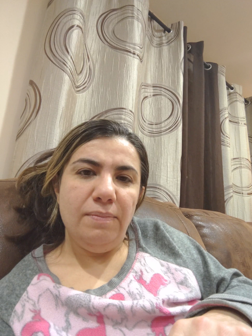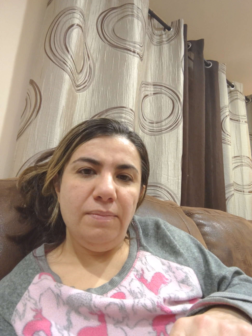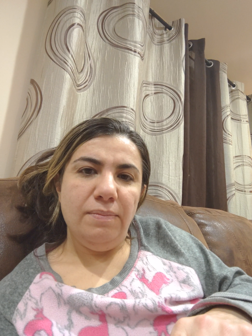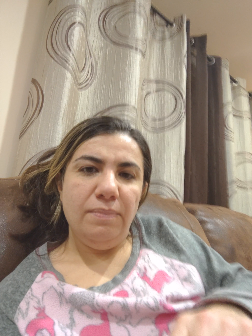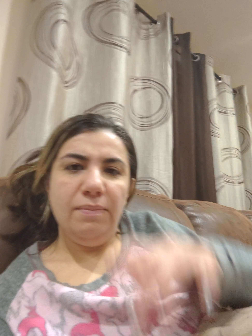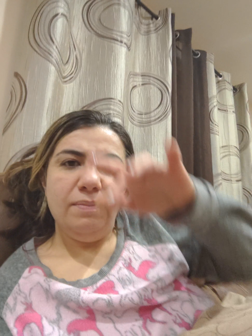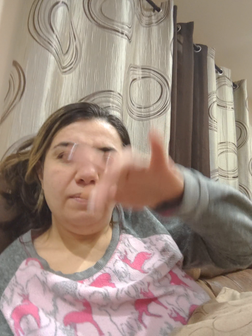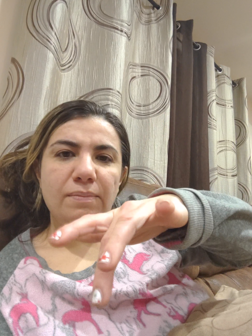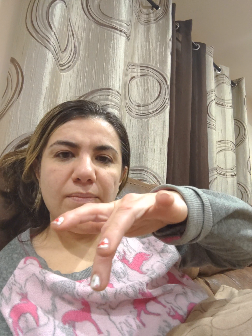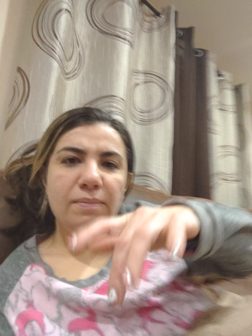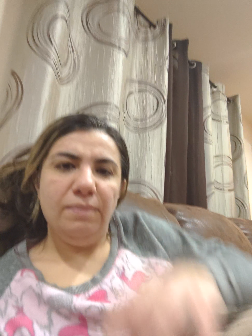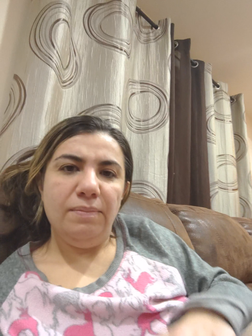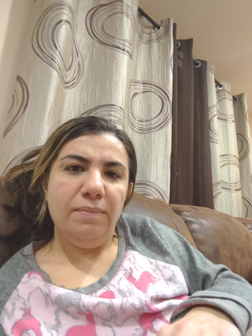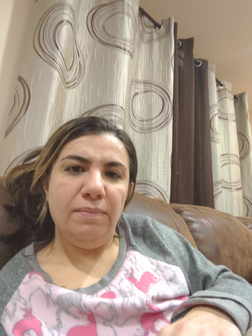touch